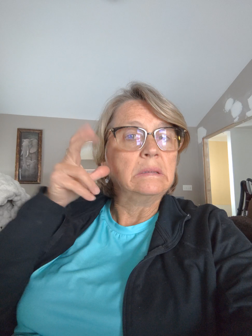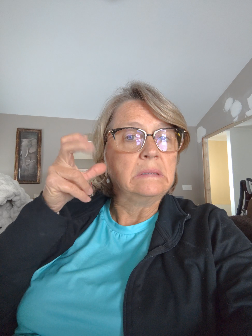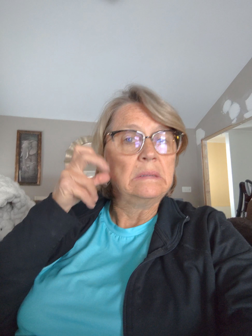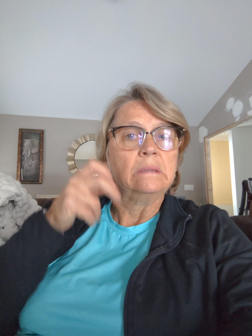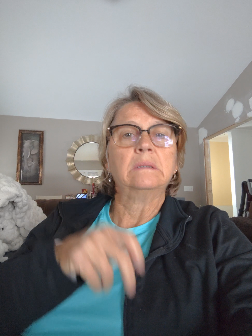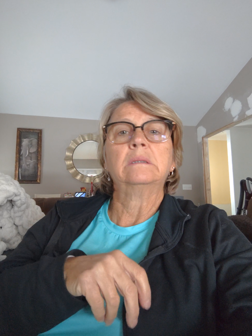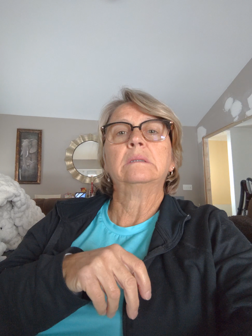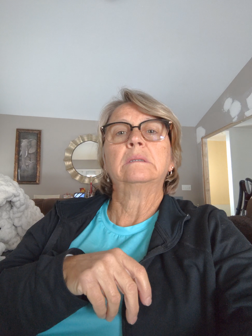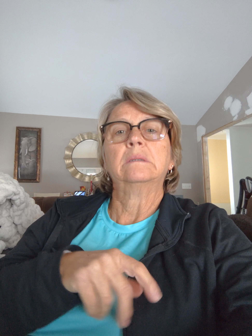listen